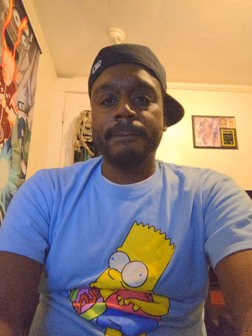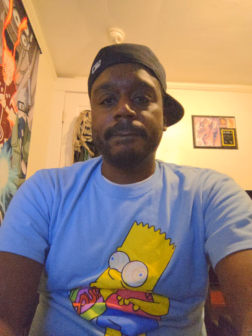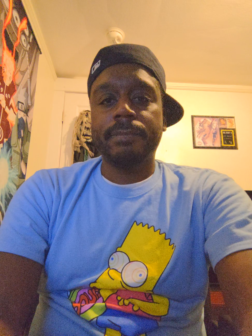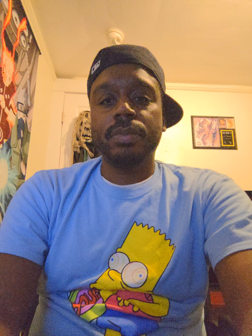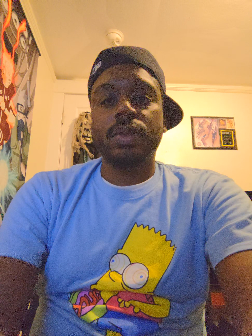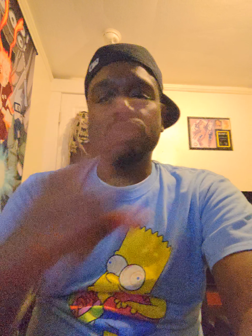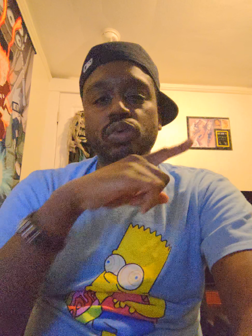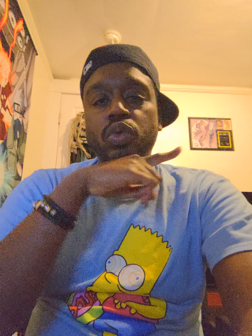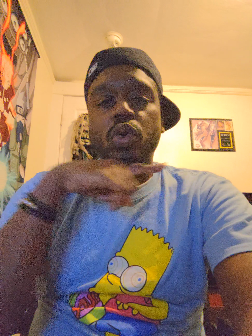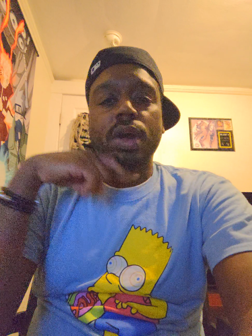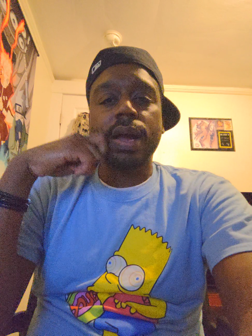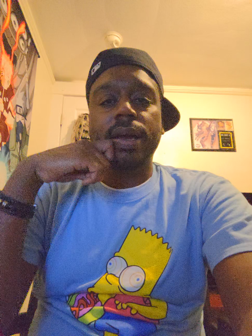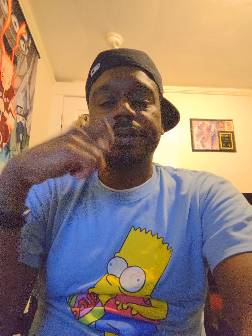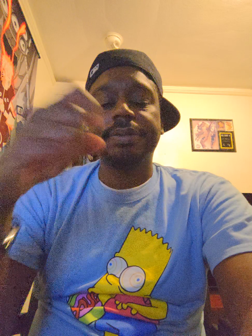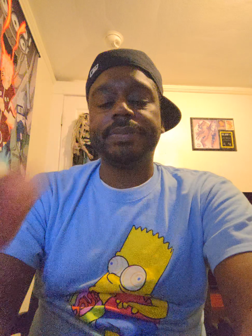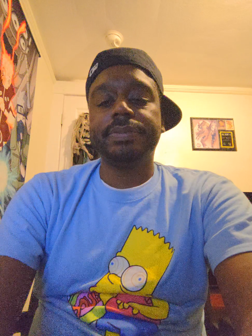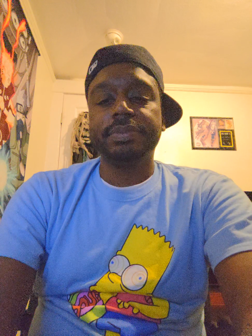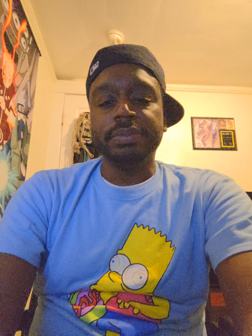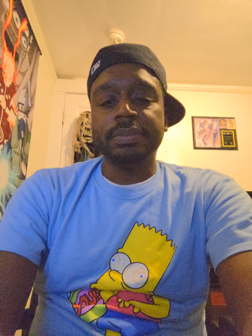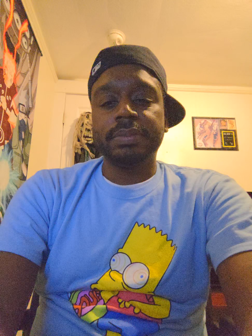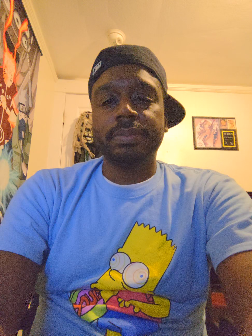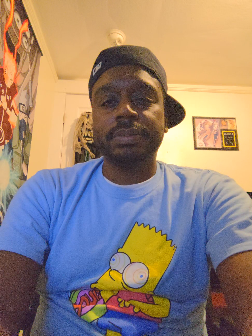dry